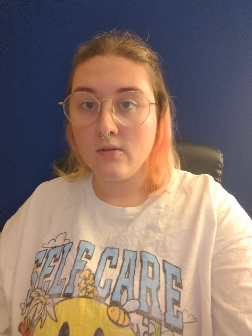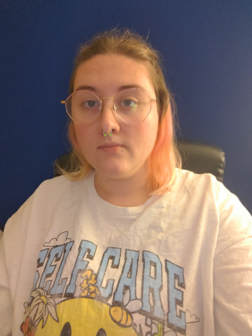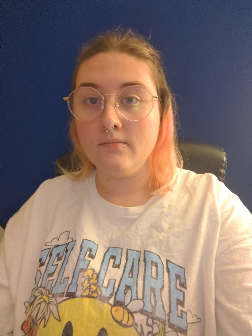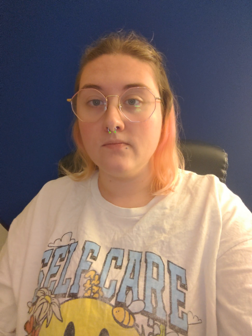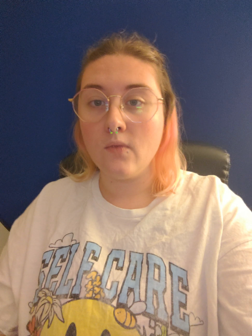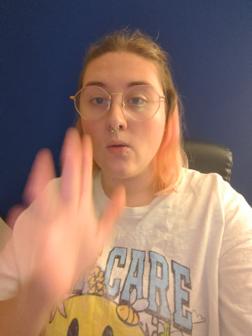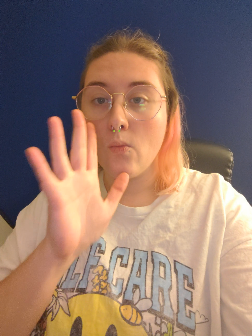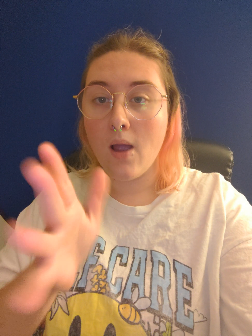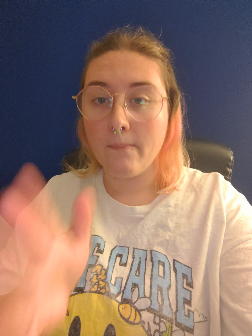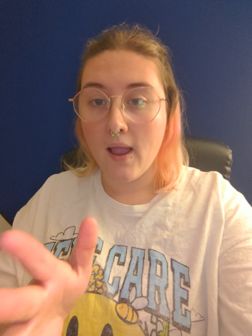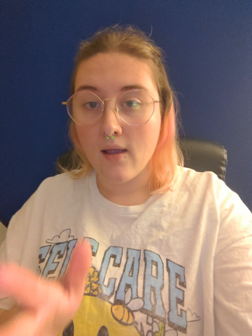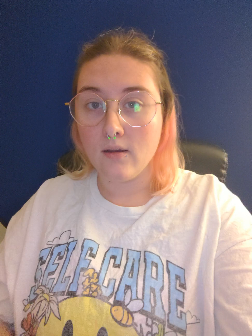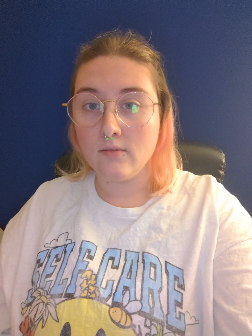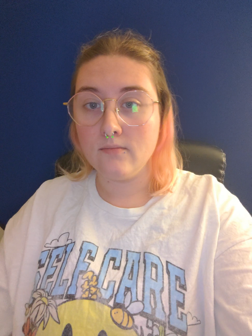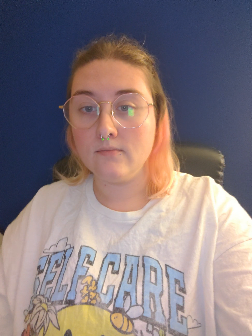grandma